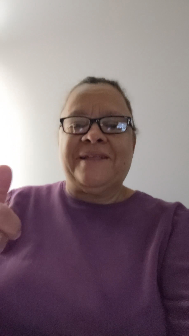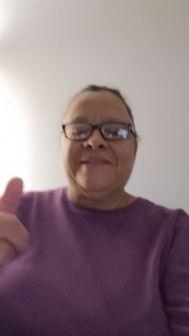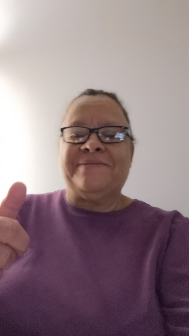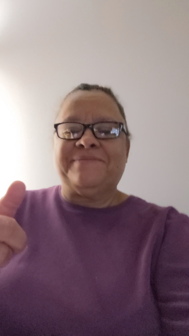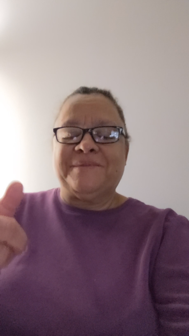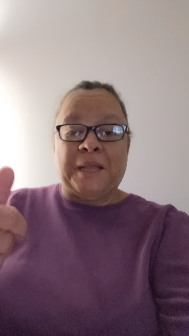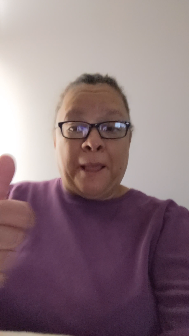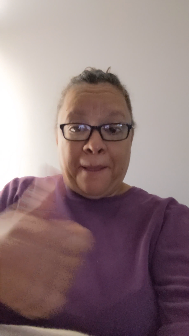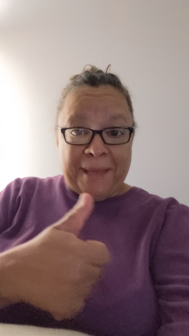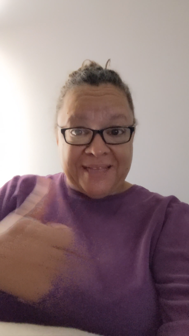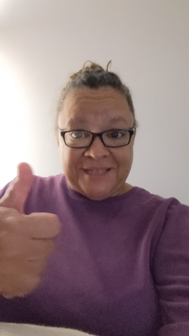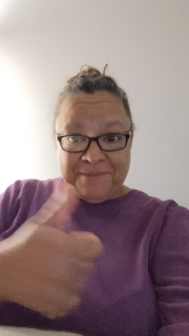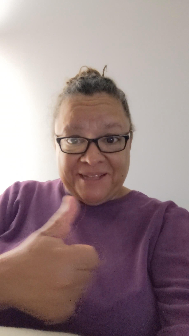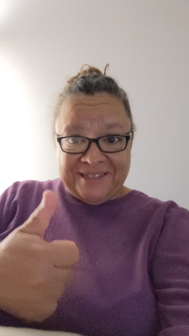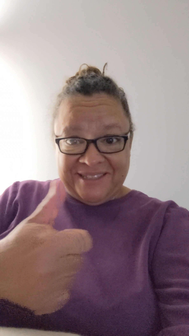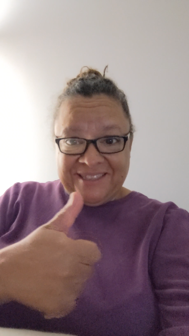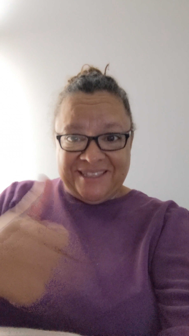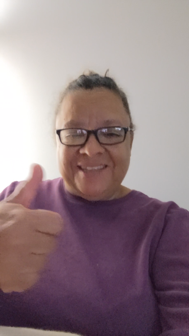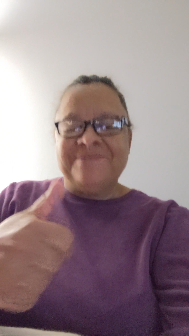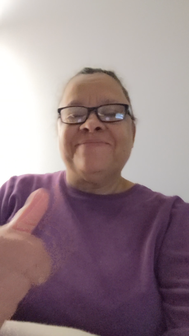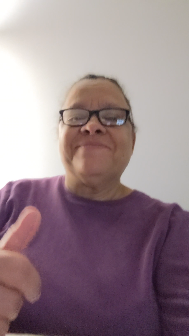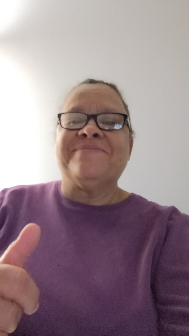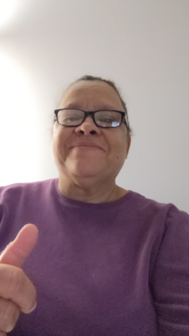basement